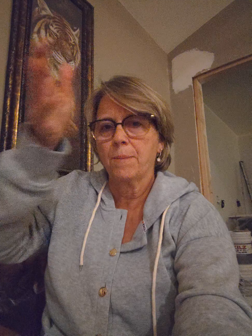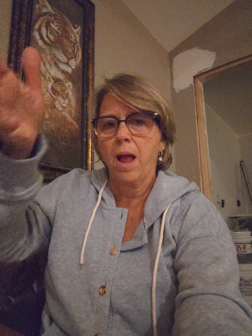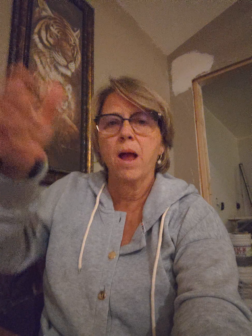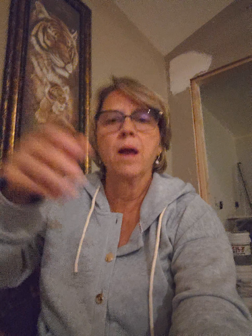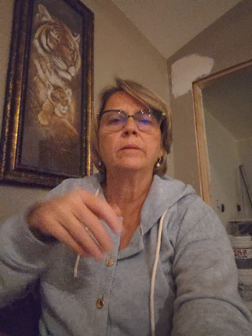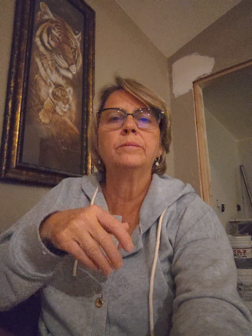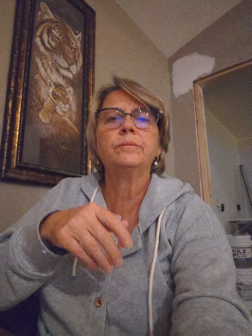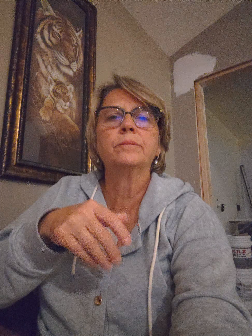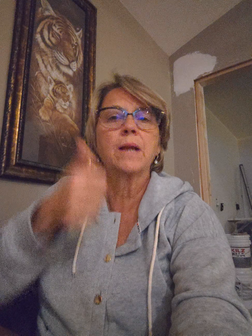grandpa